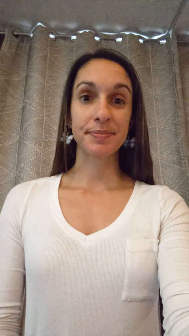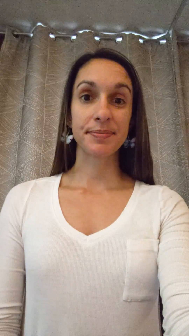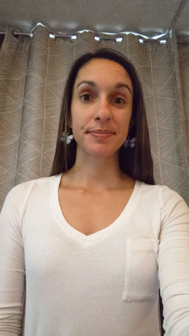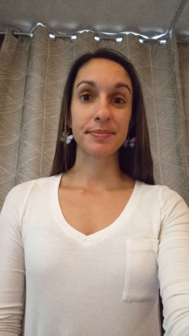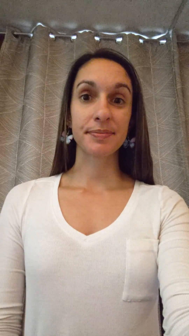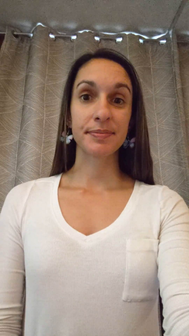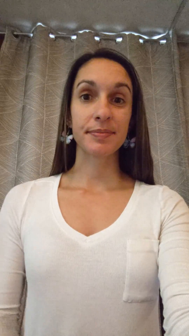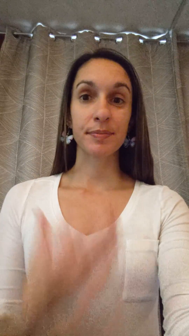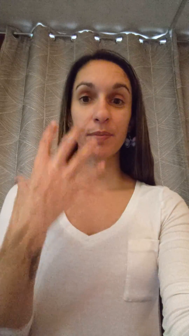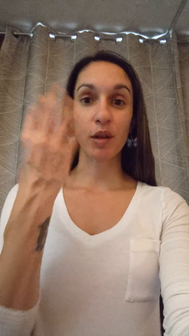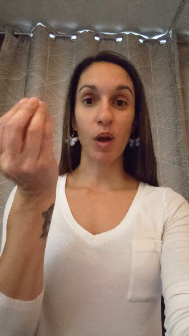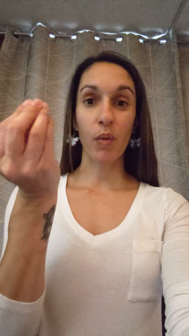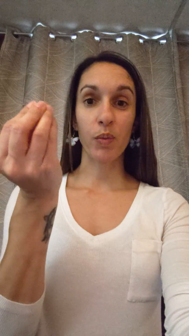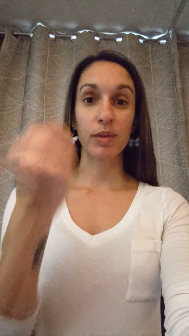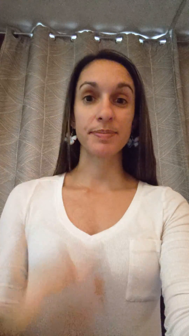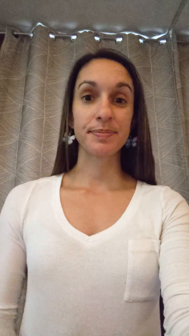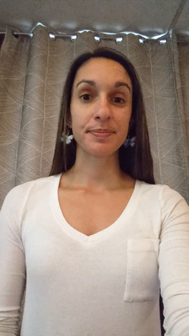going to